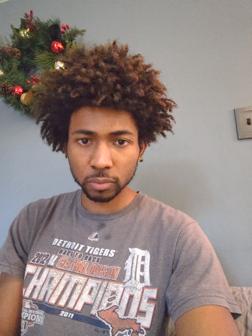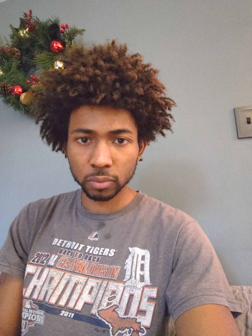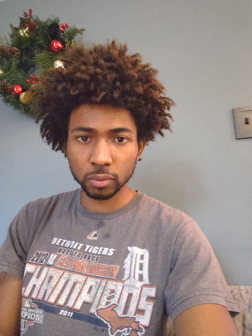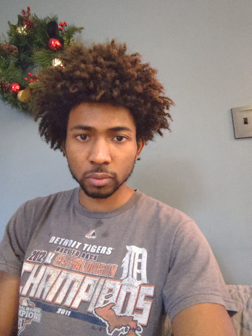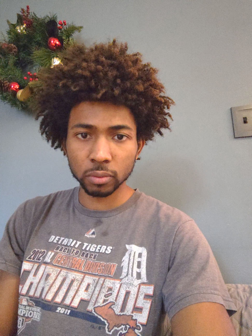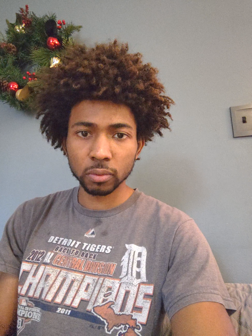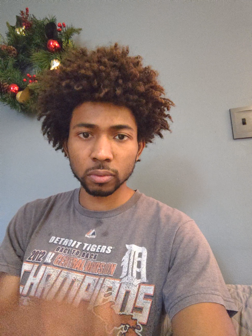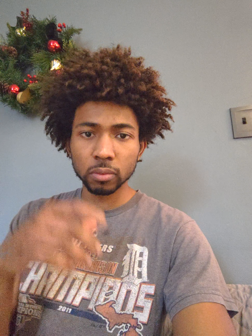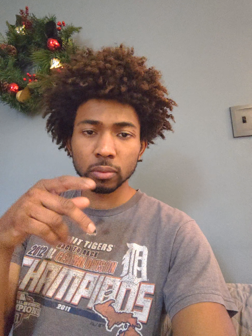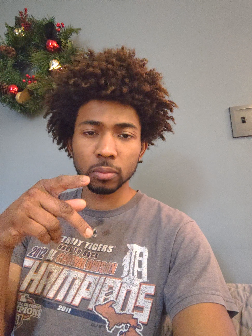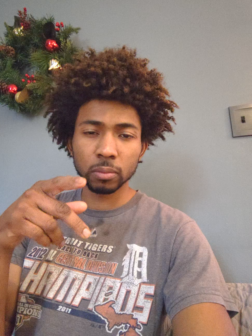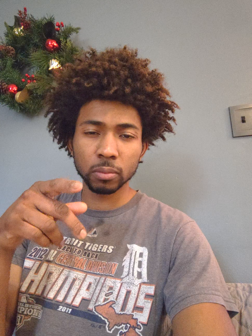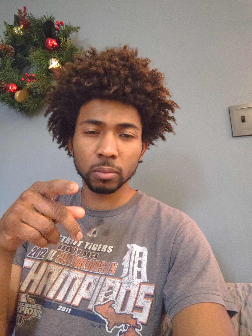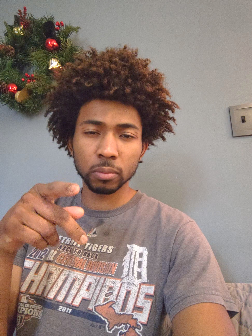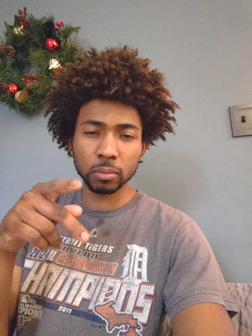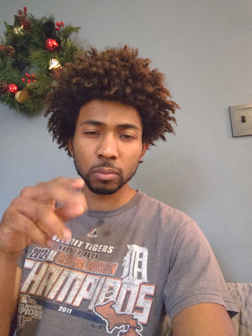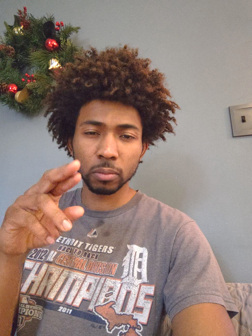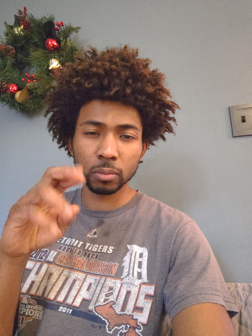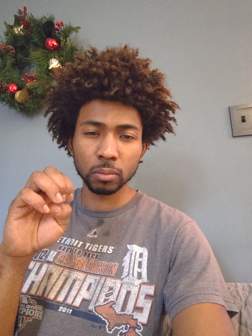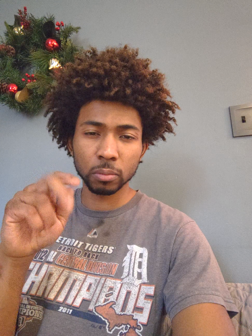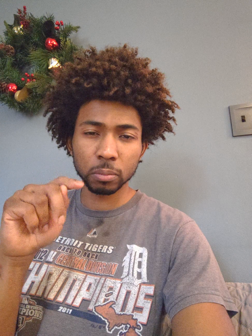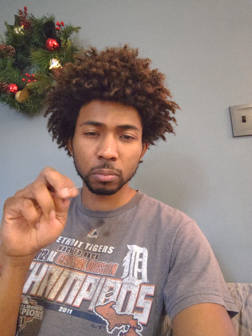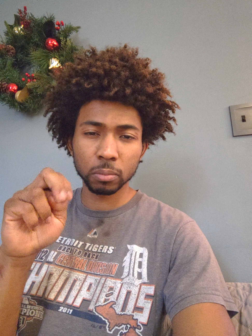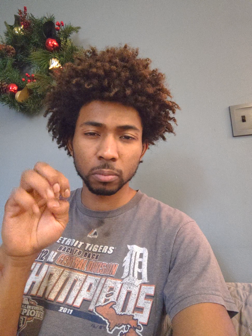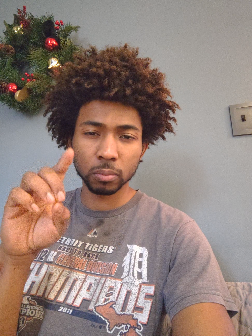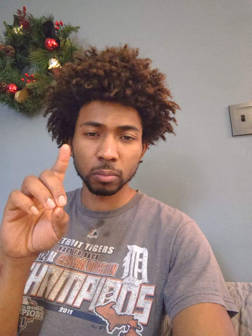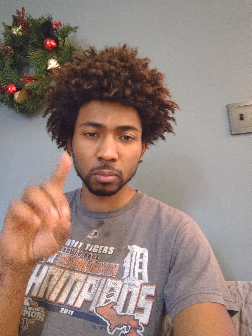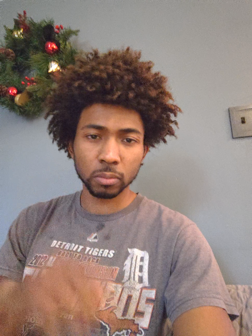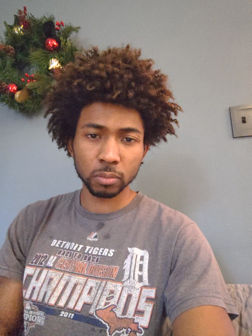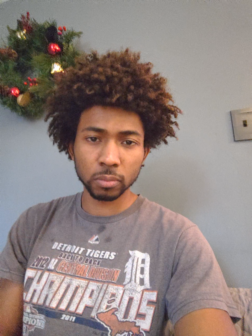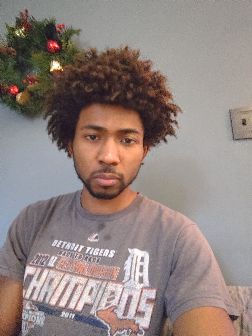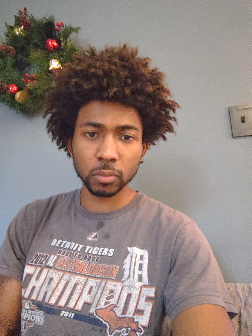pretend